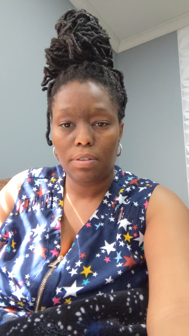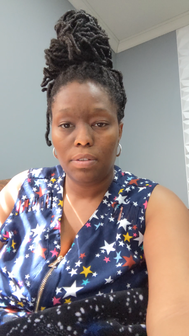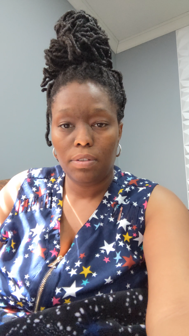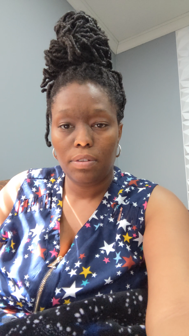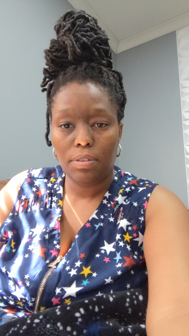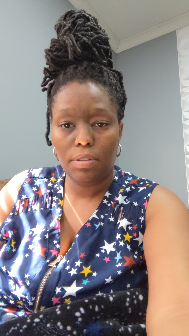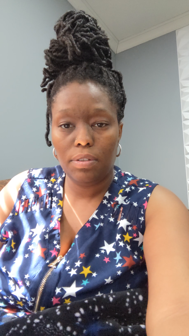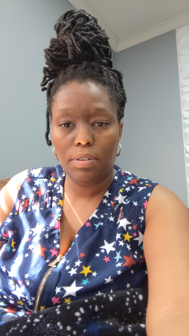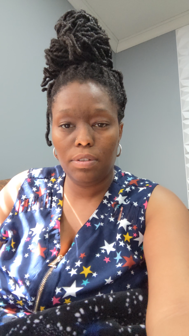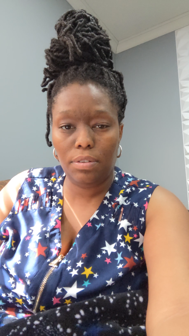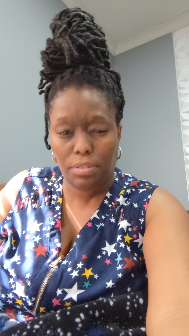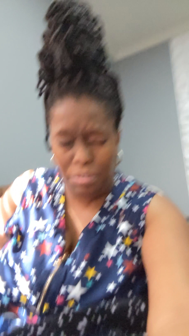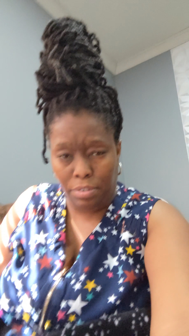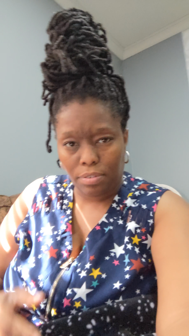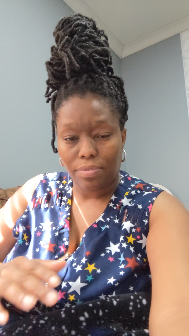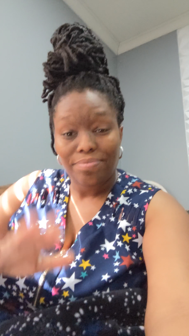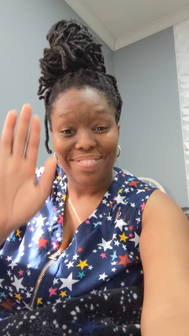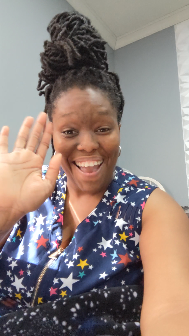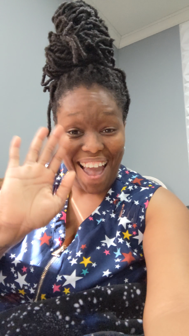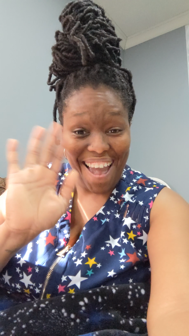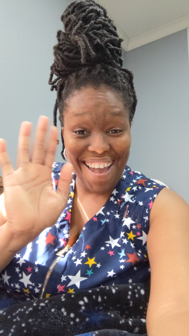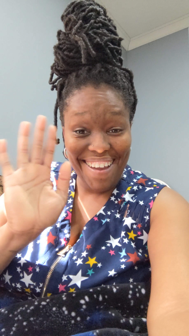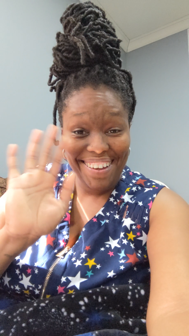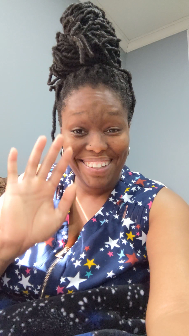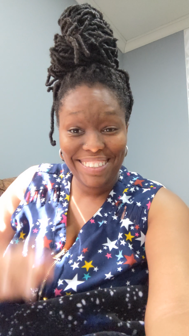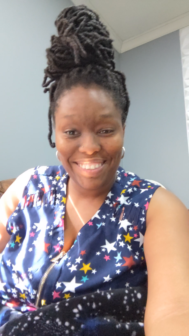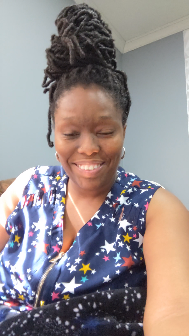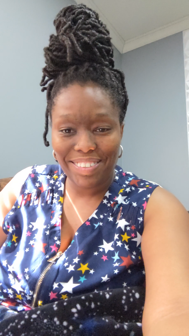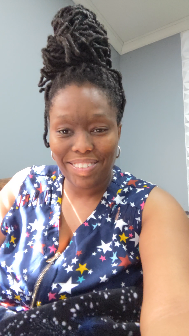hi